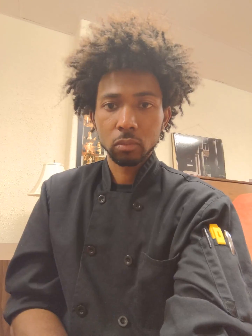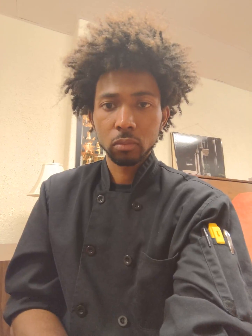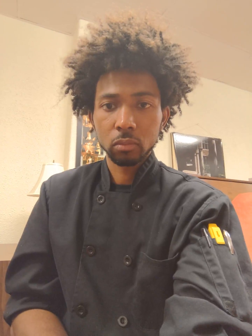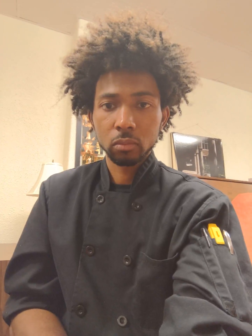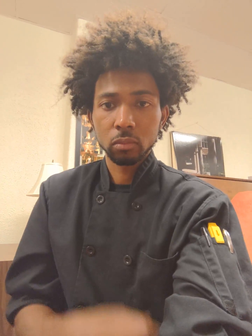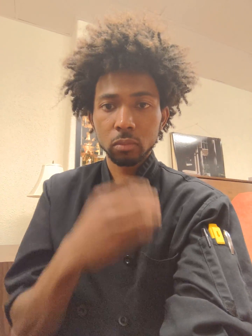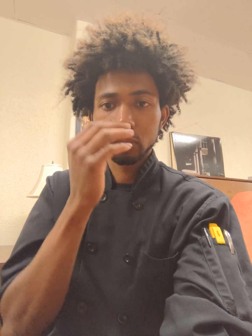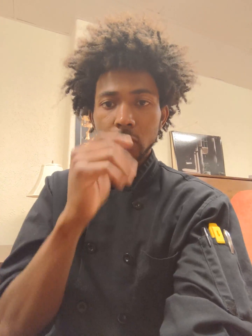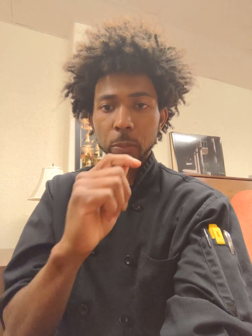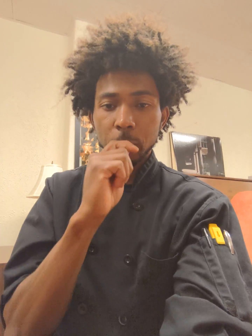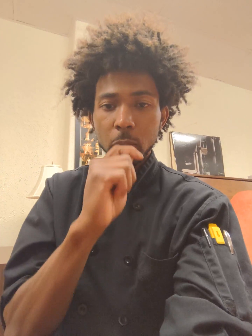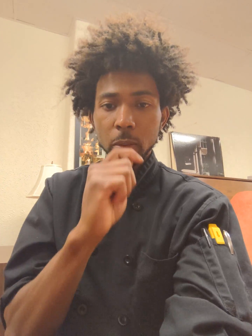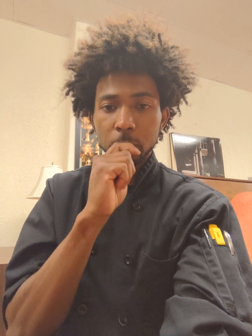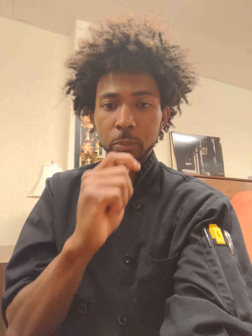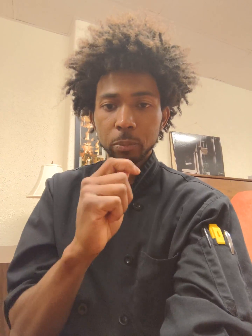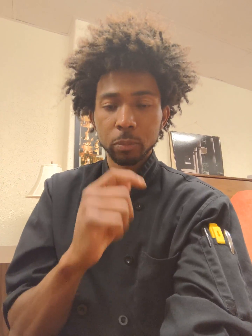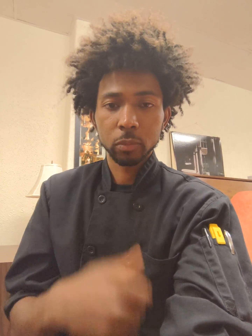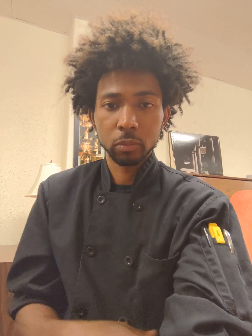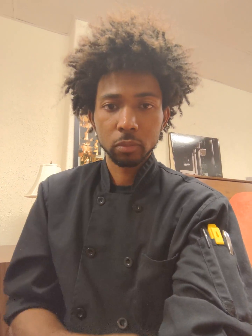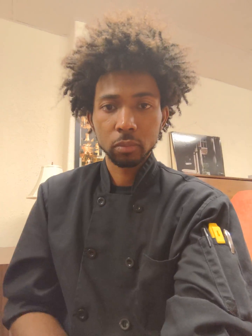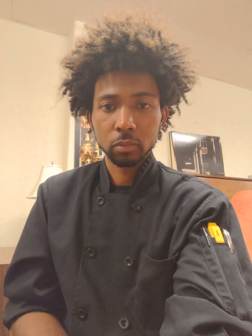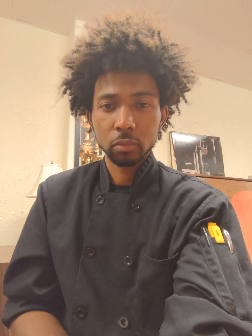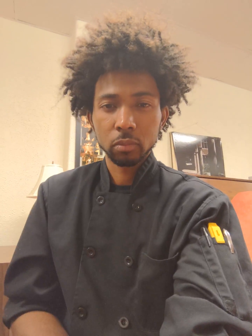popsicle